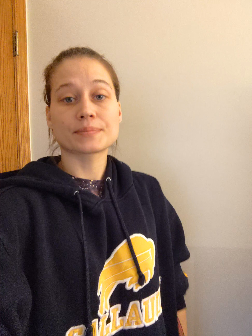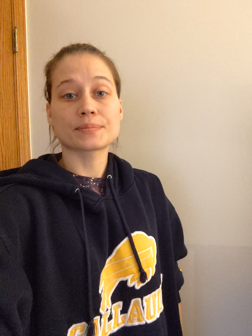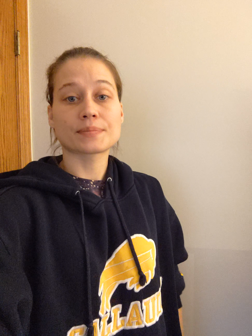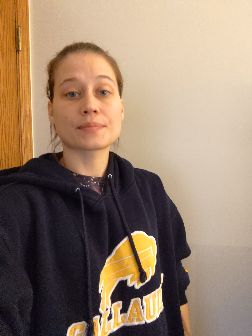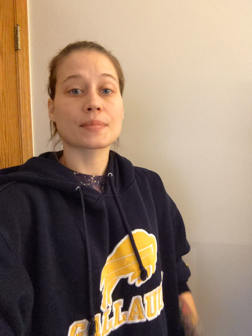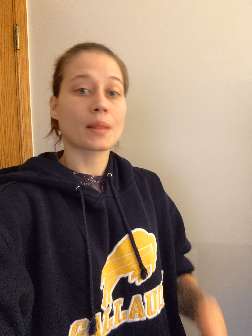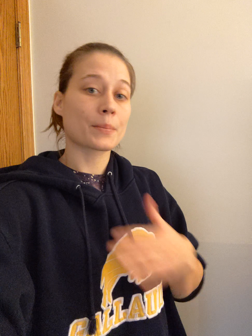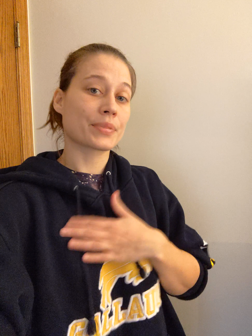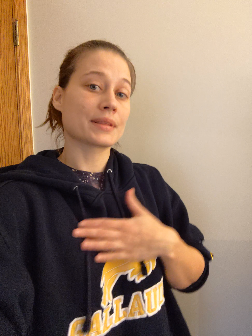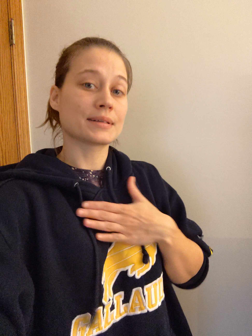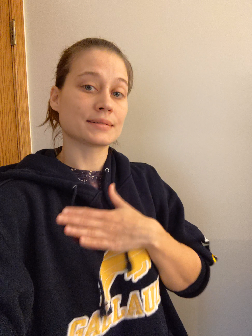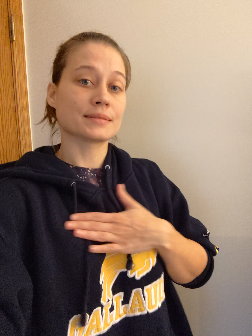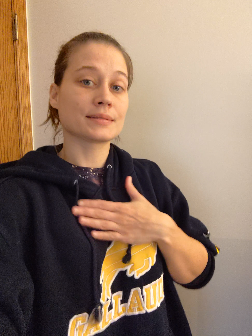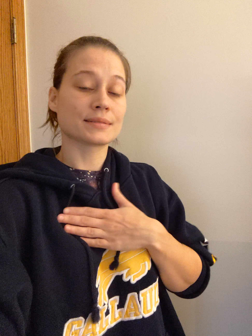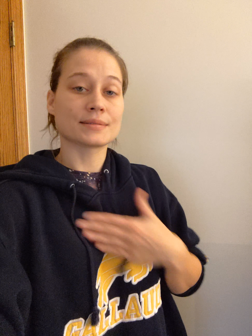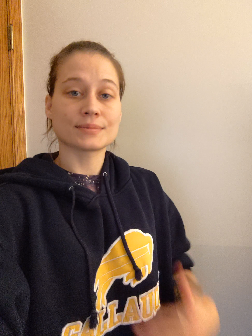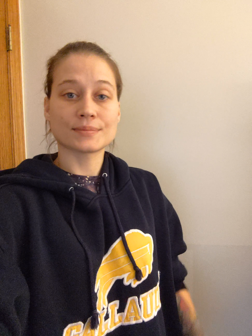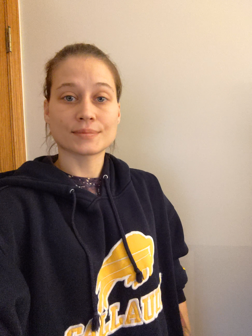please